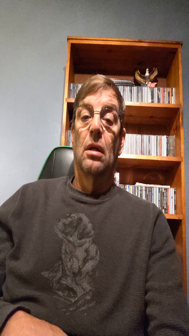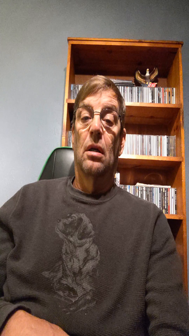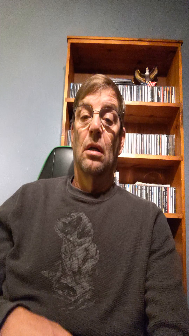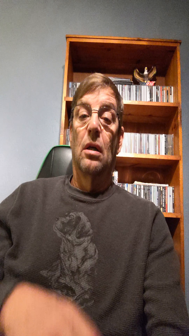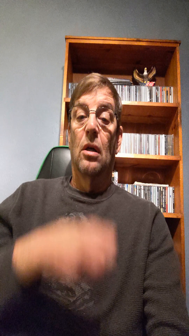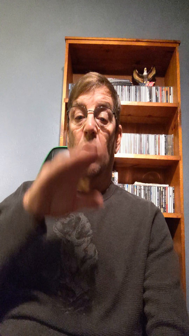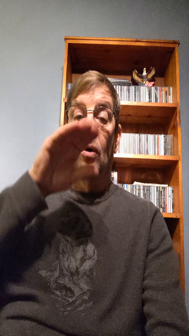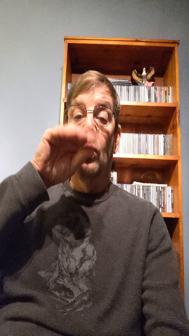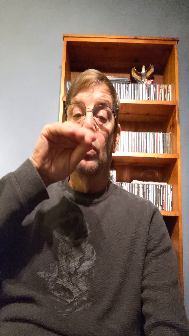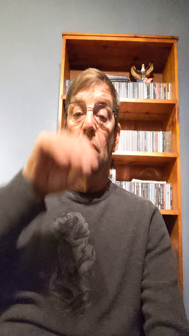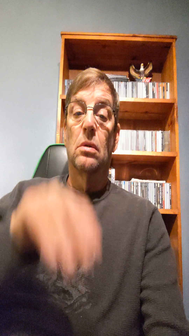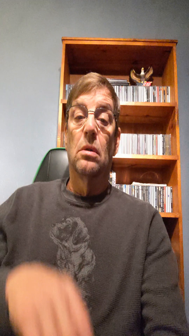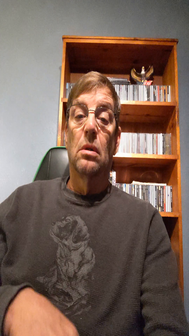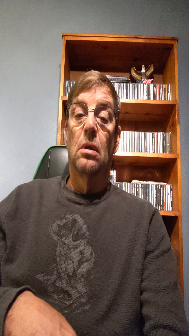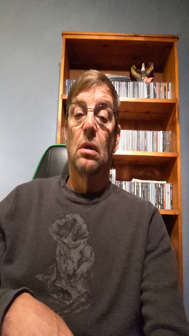goose